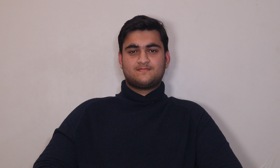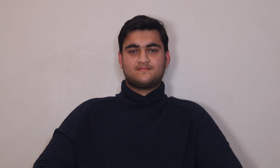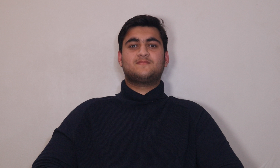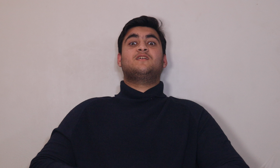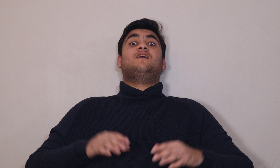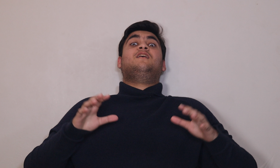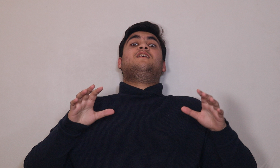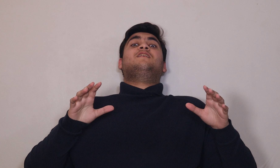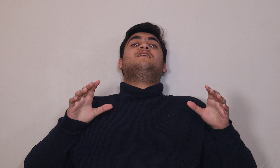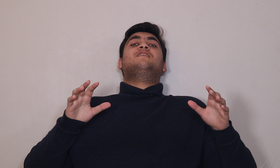scared